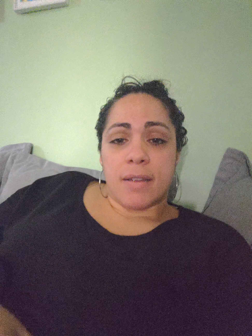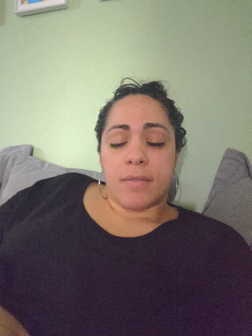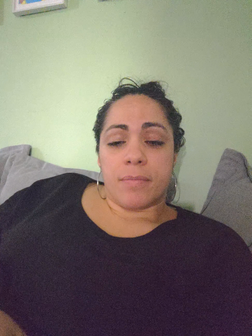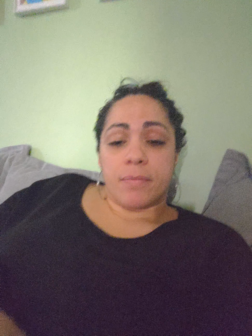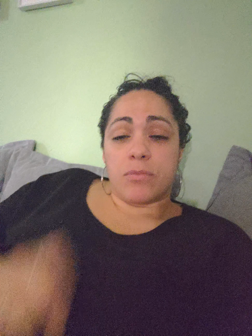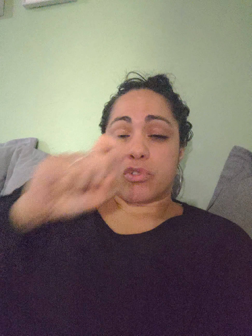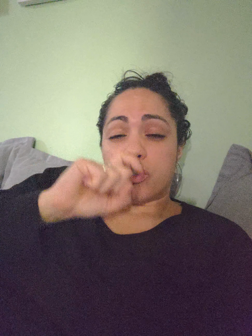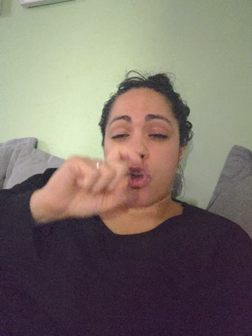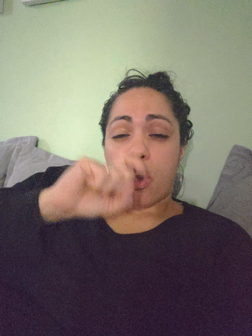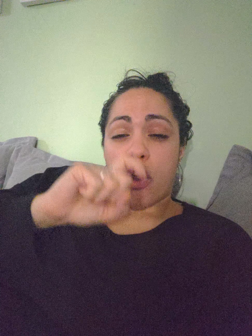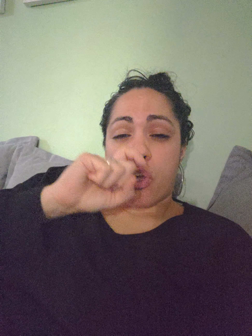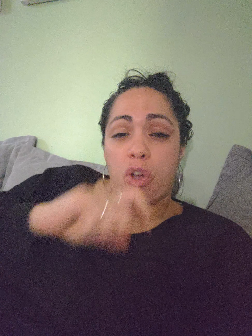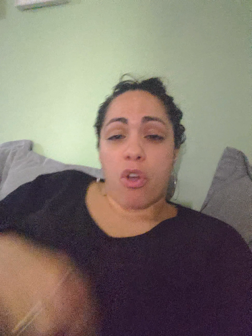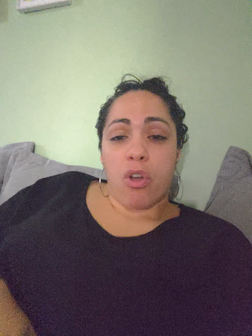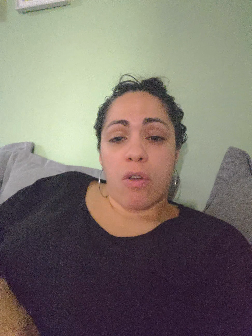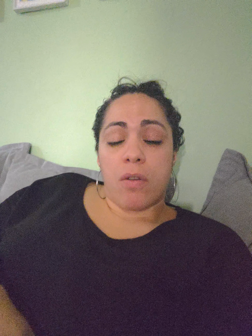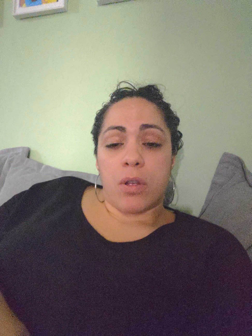doll